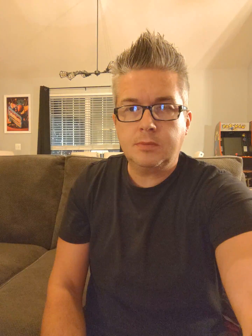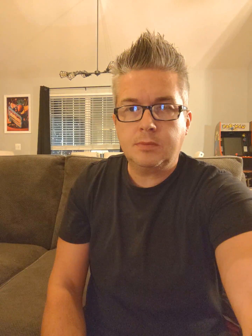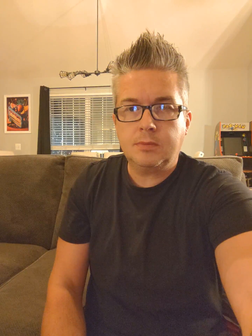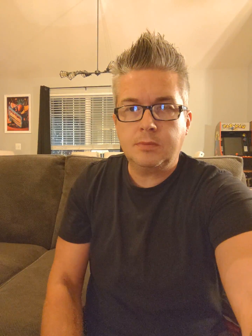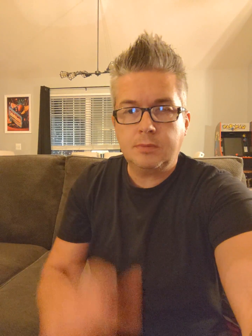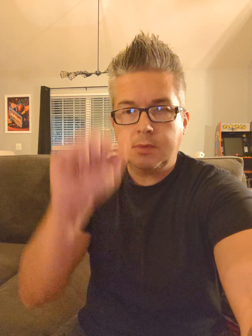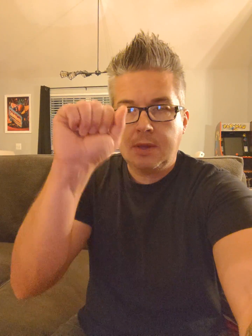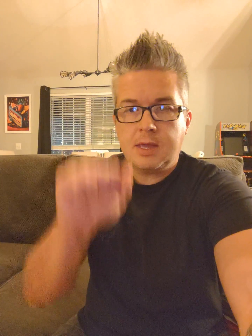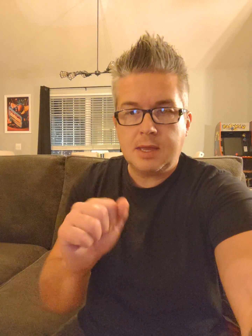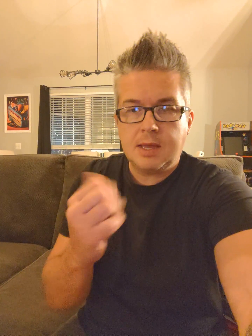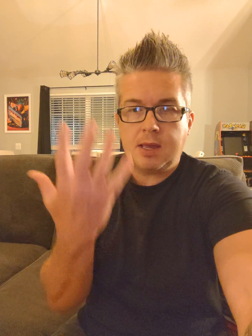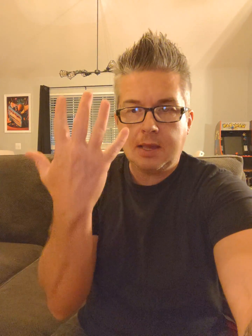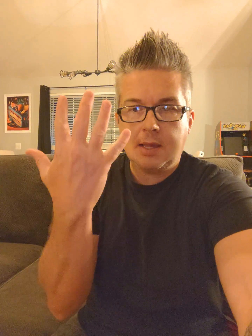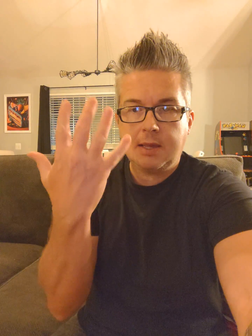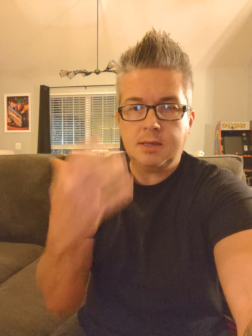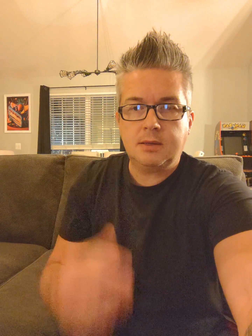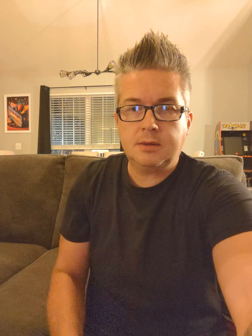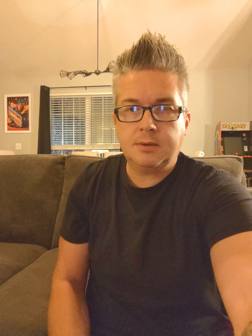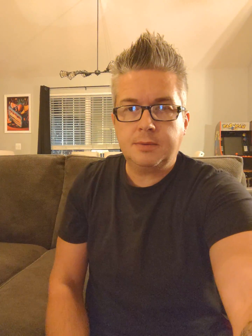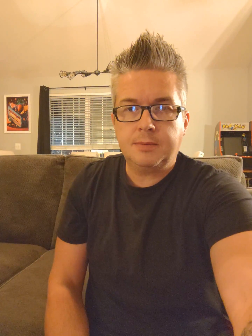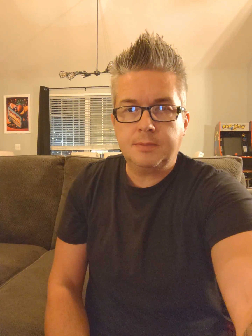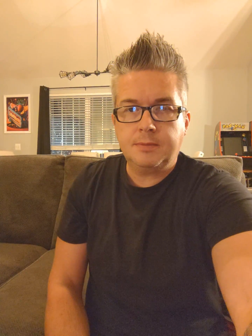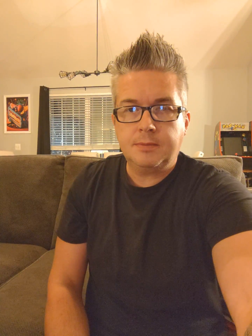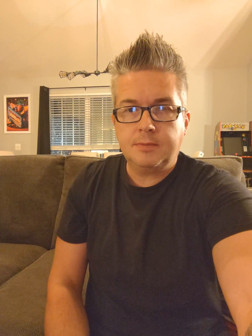gloves